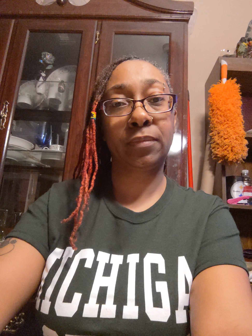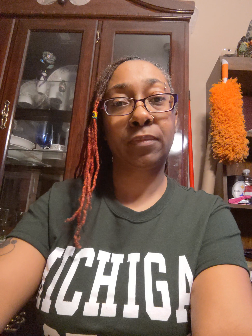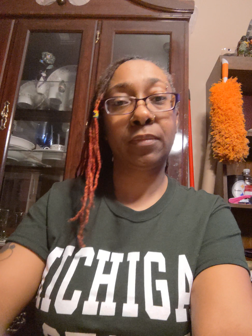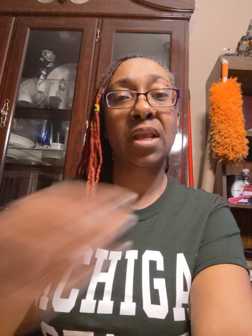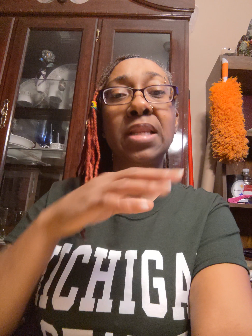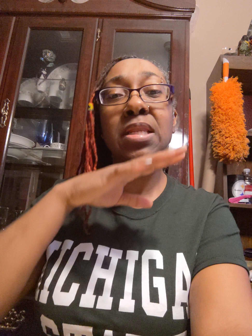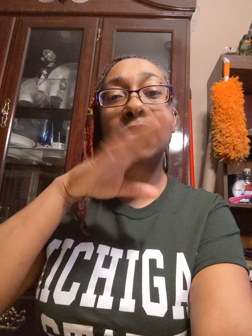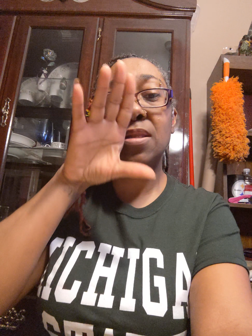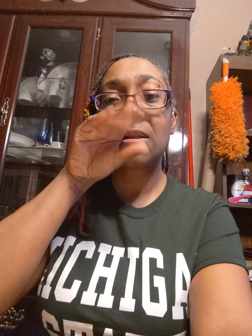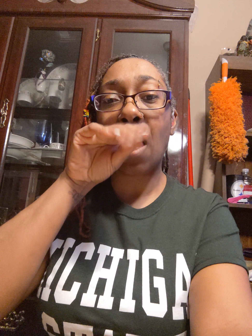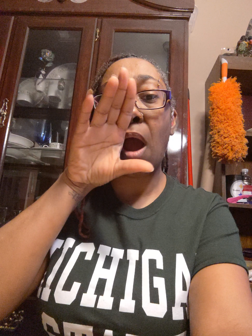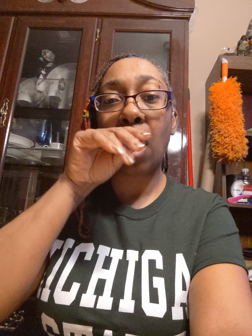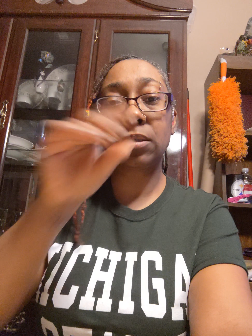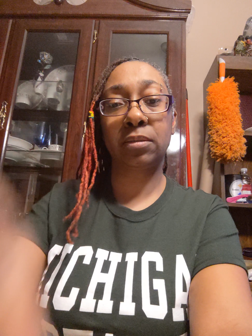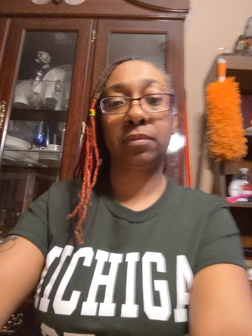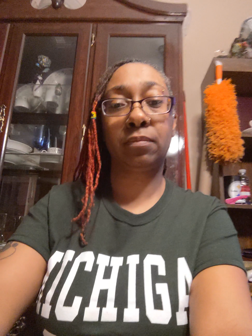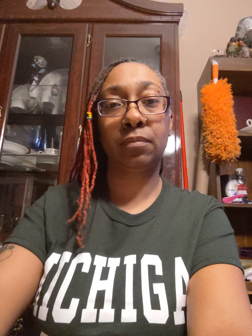duck